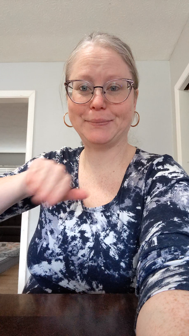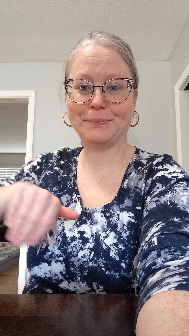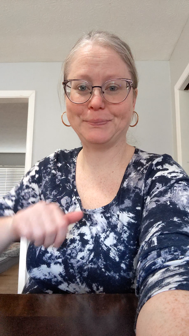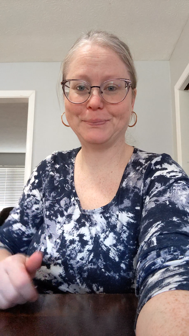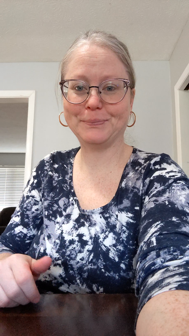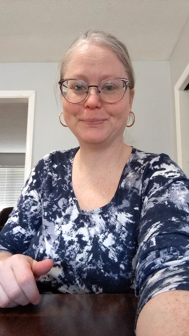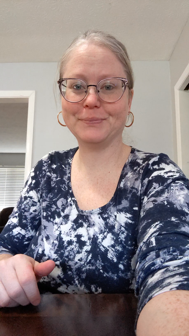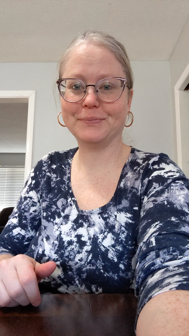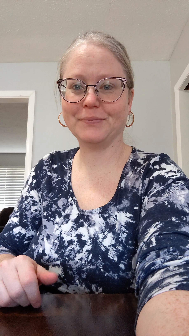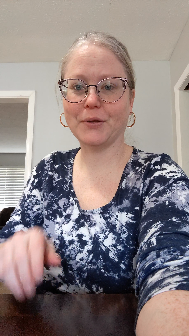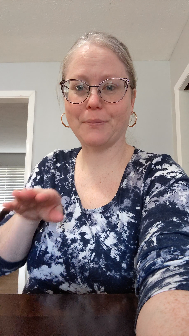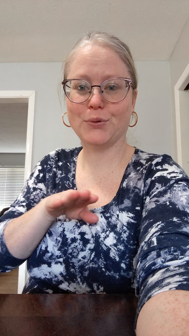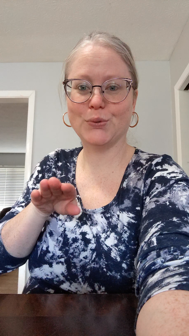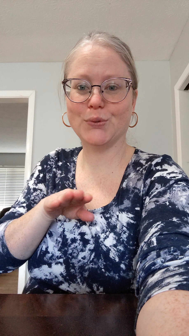boots